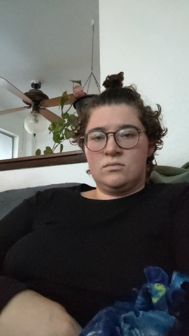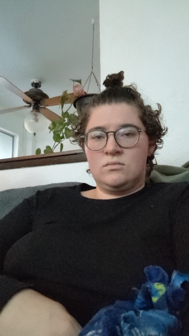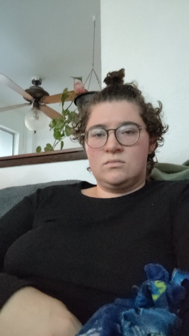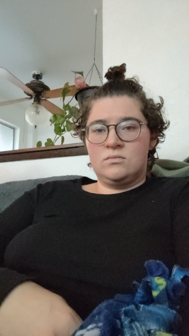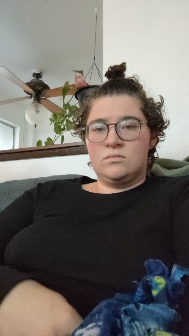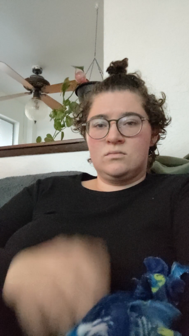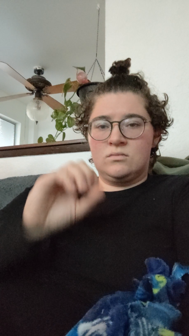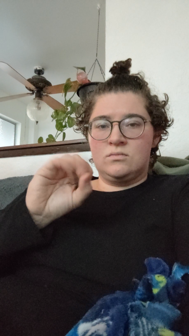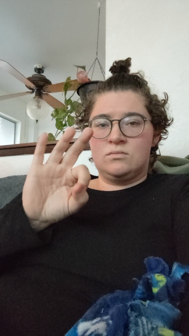of